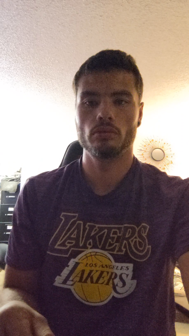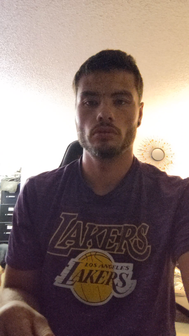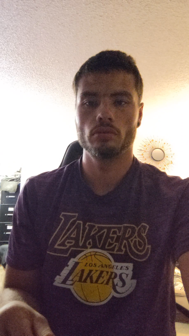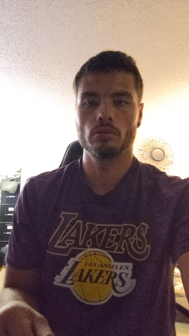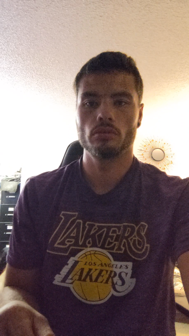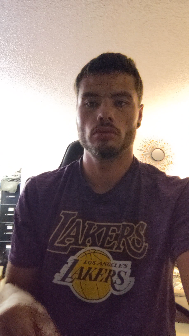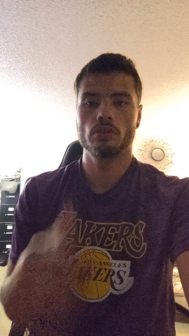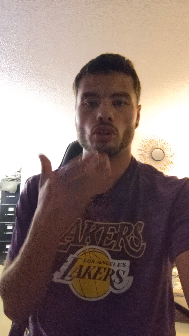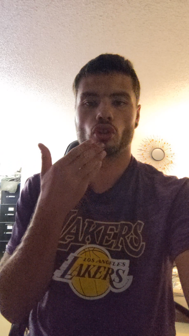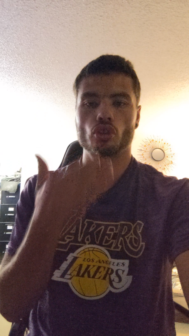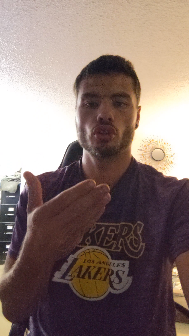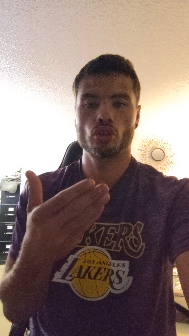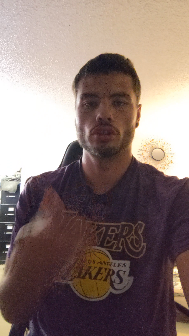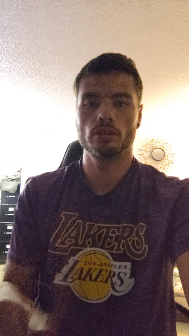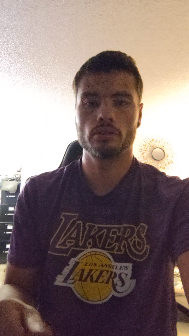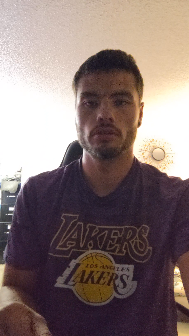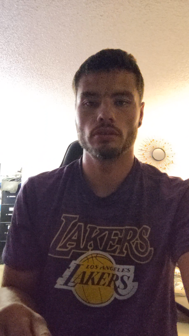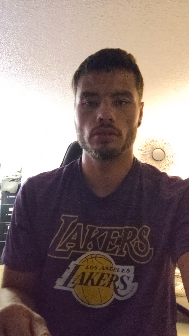good